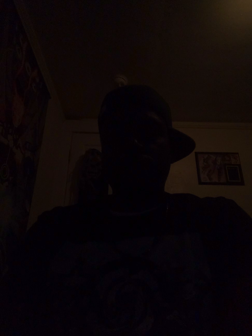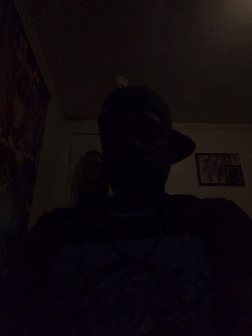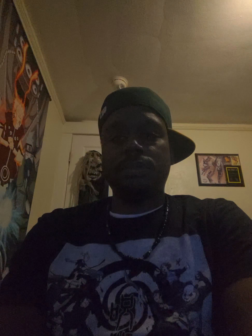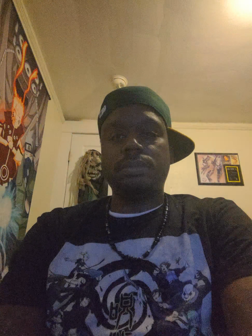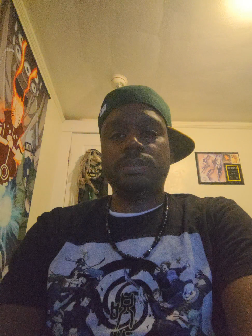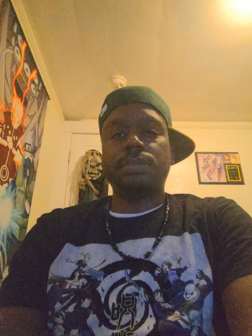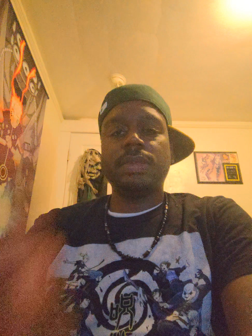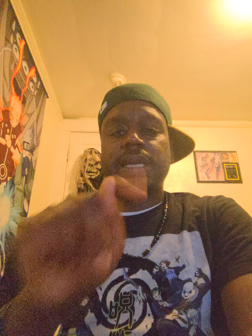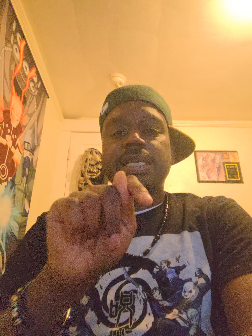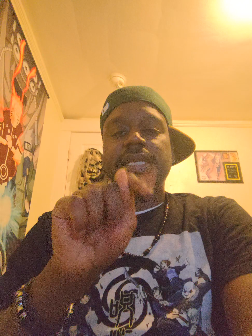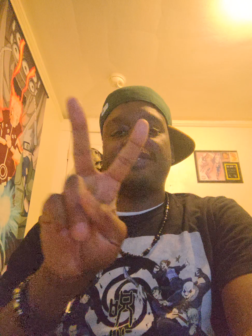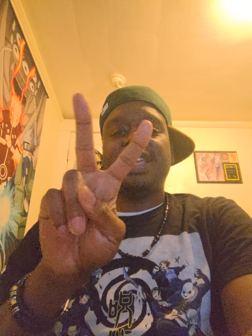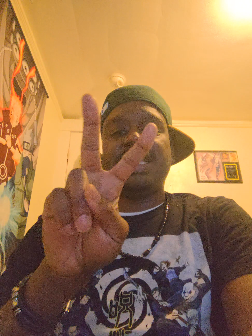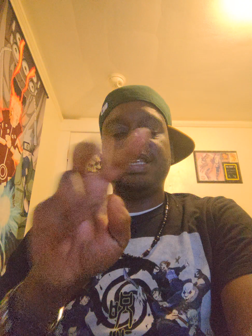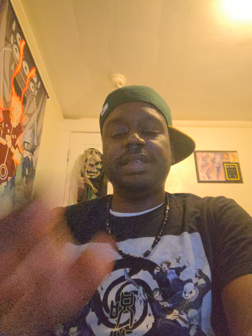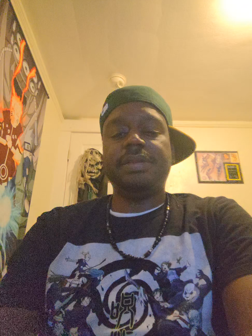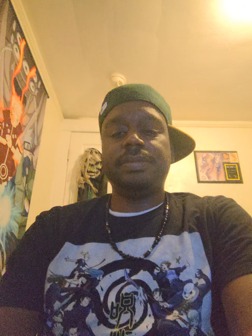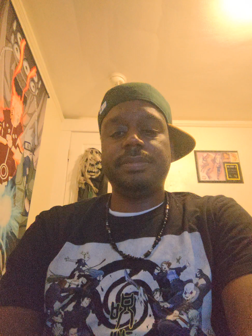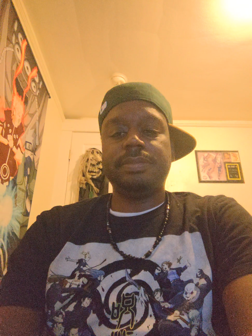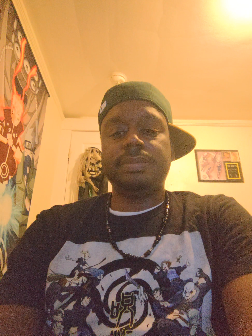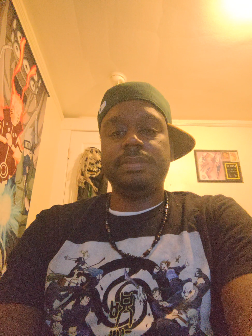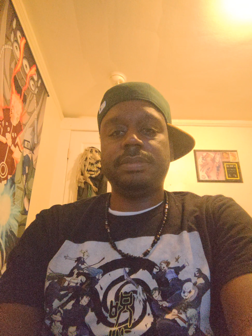TV